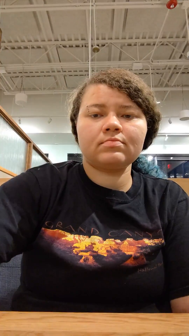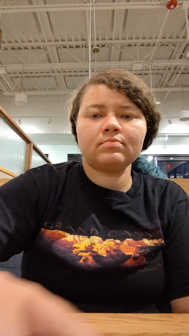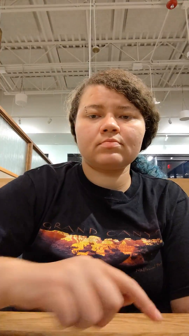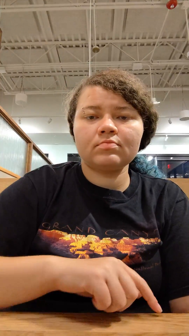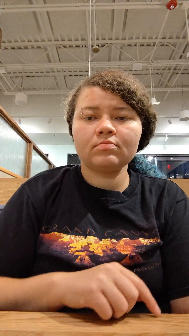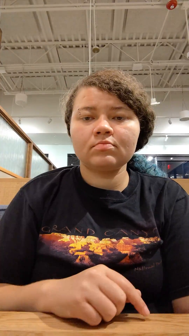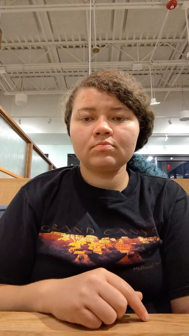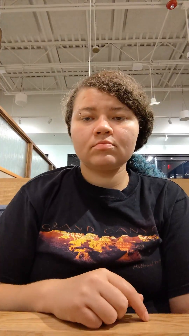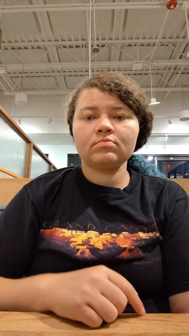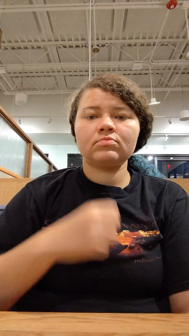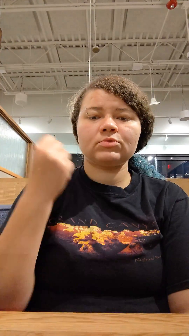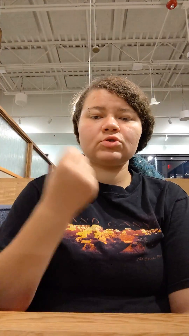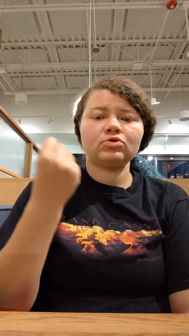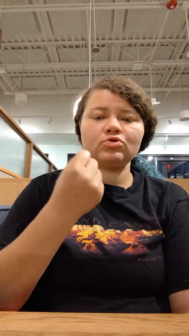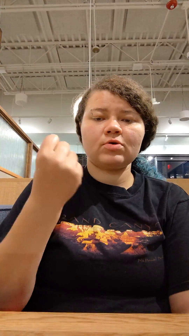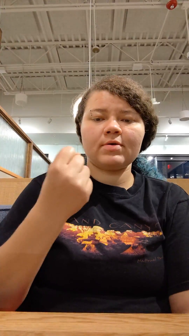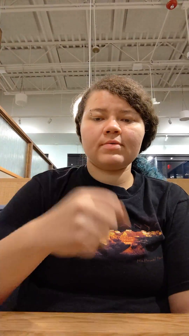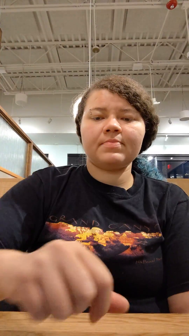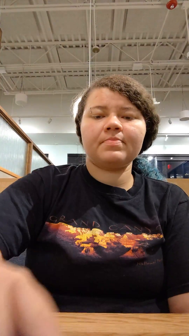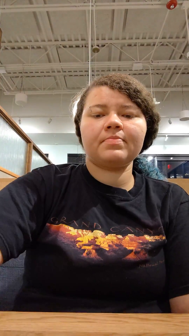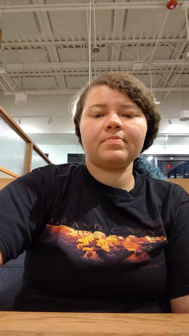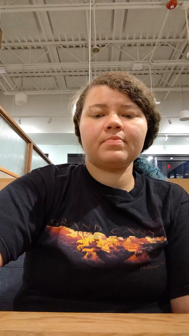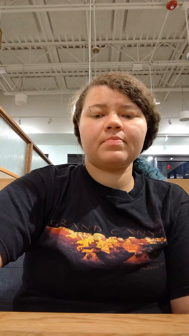shake